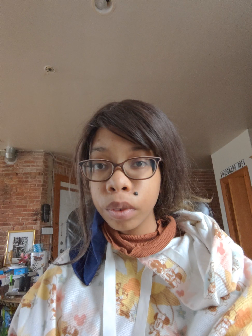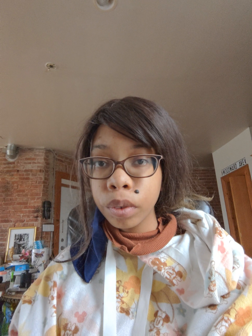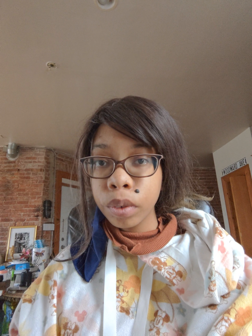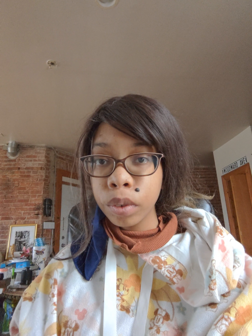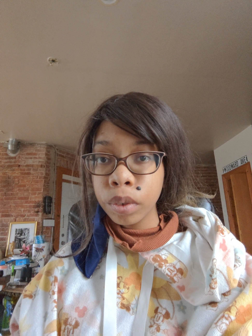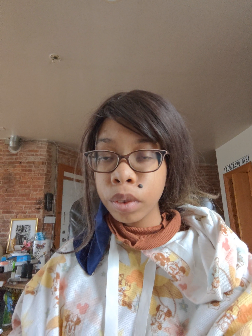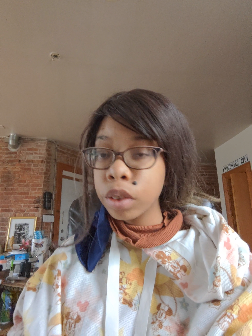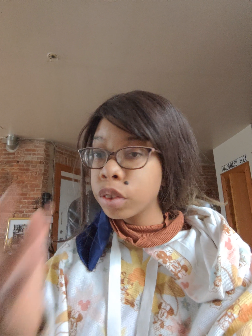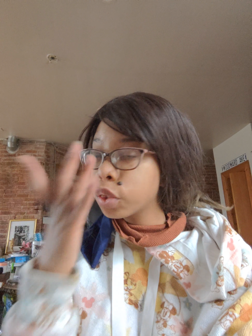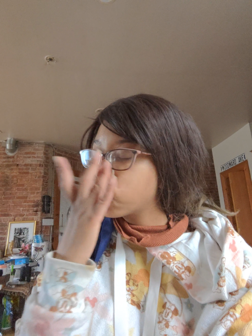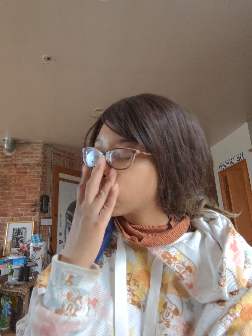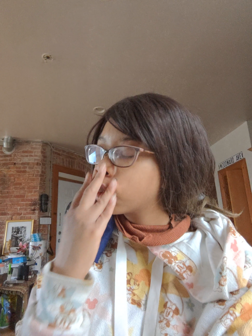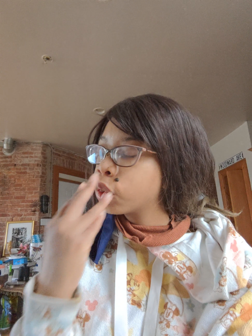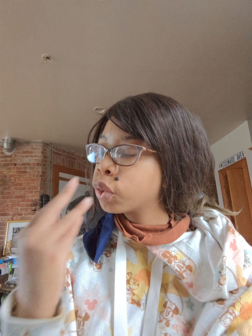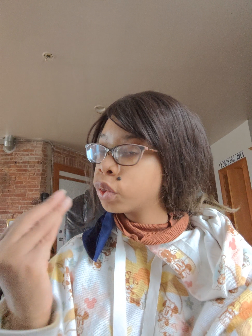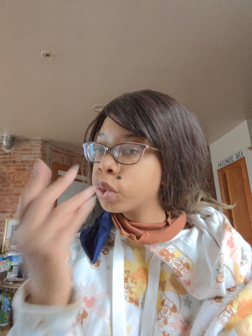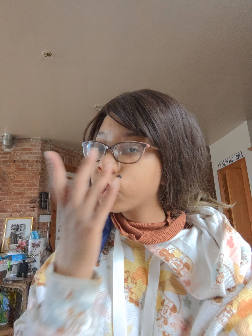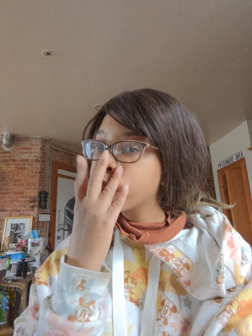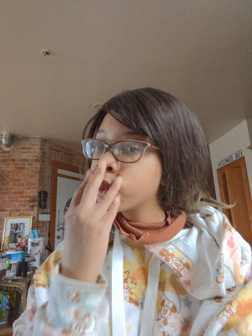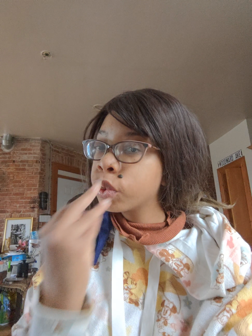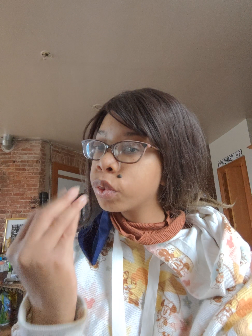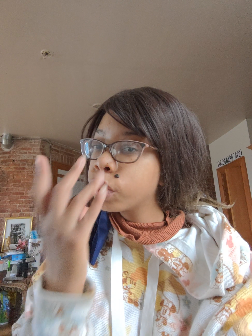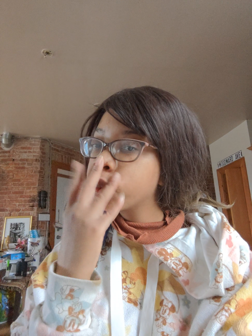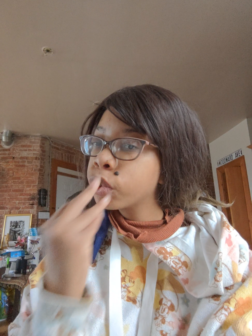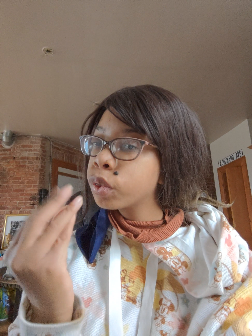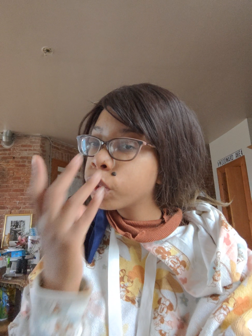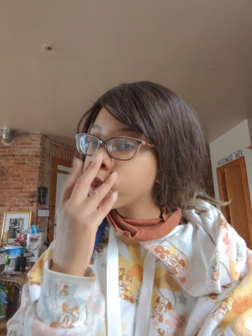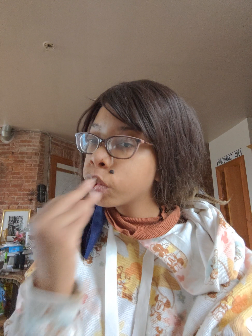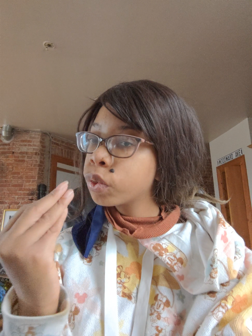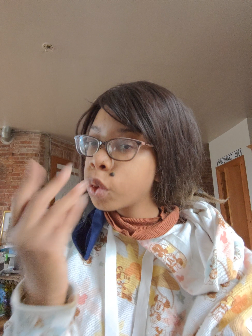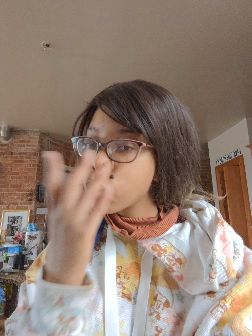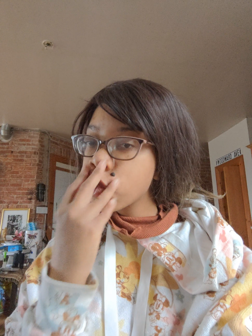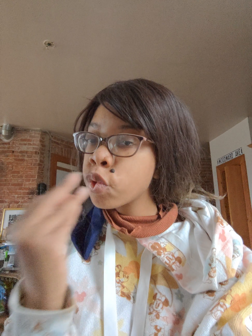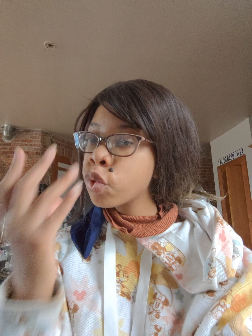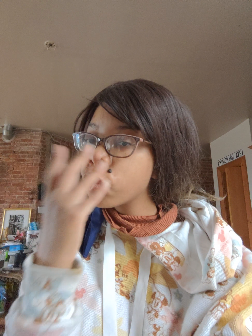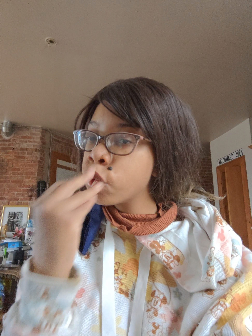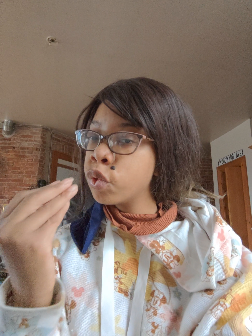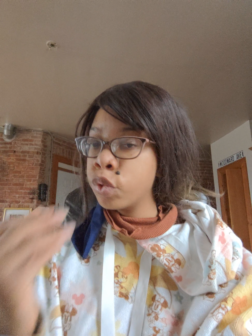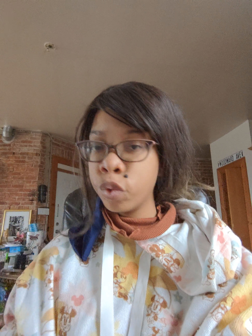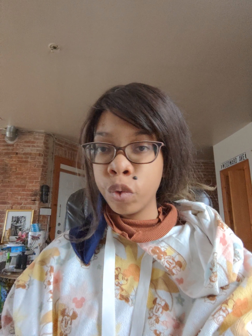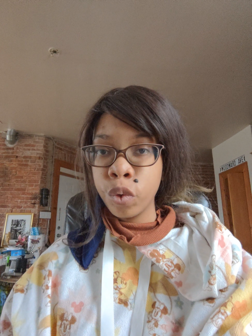wolf